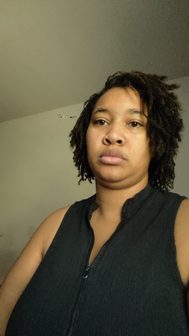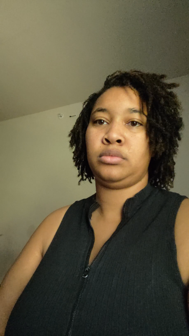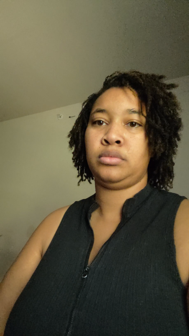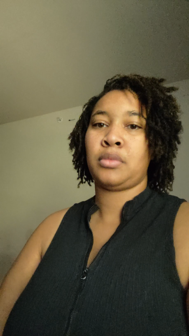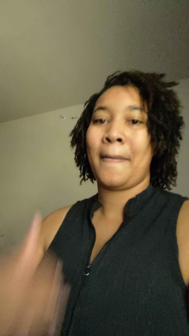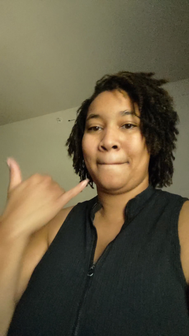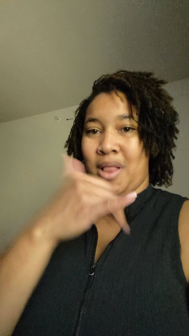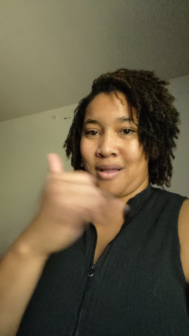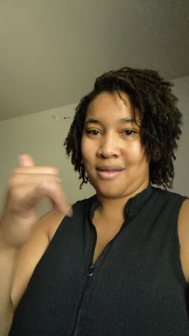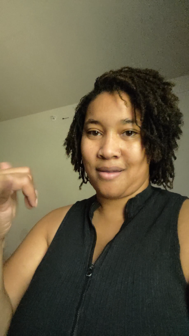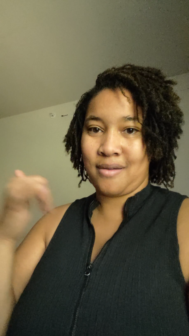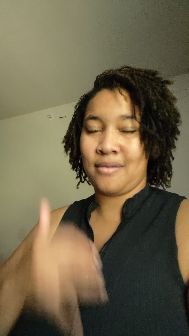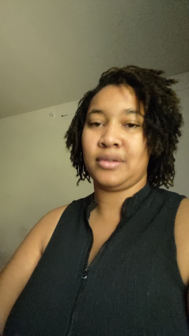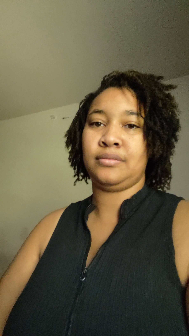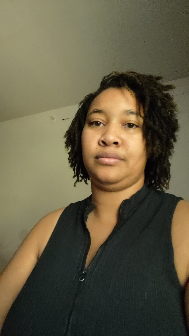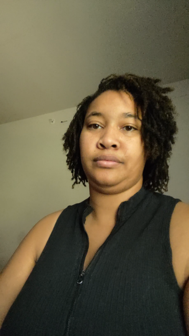play